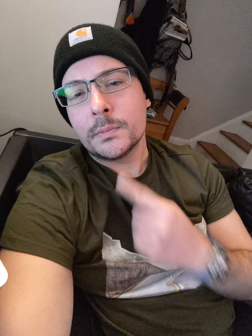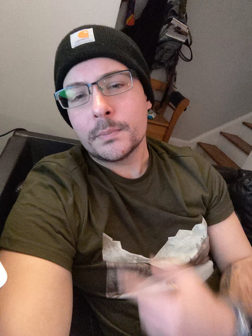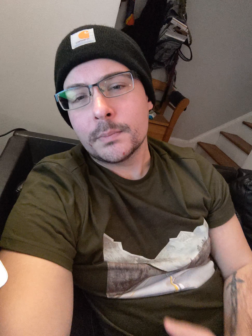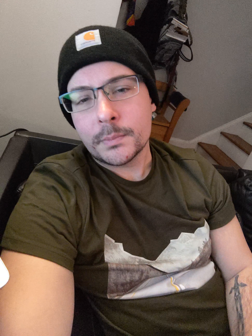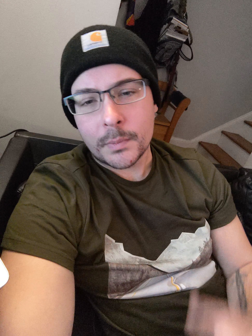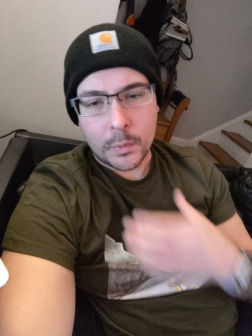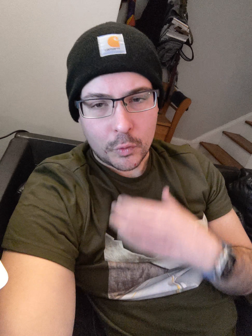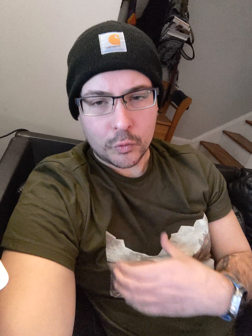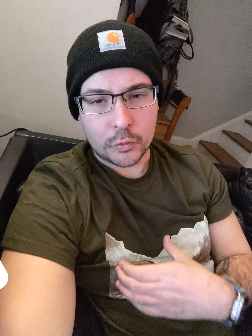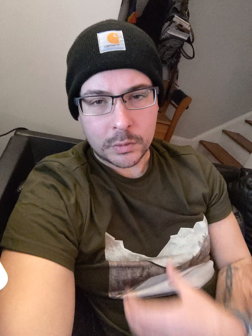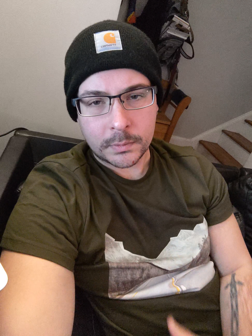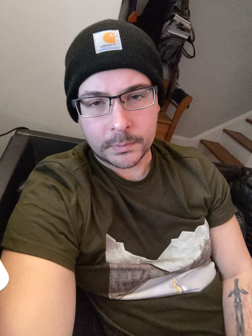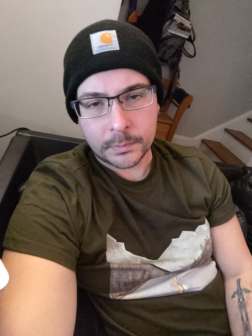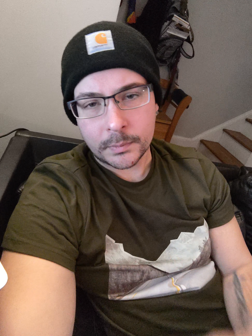hungry